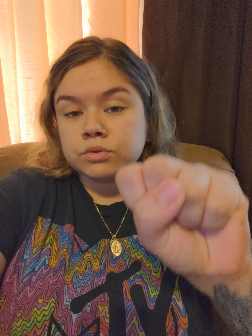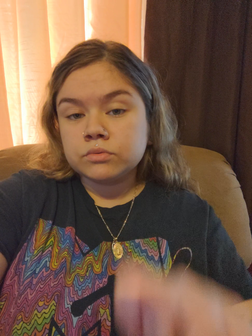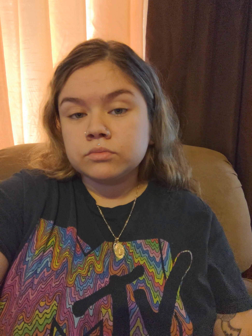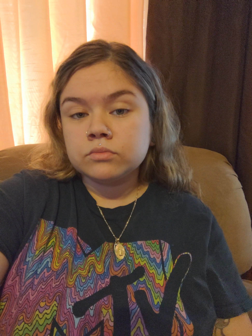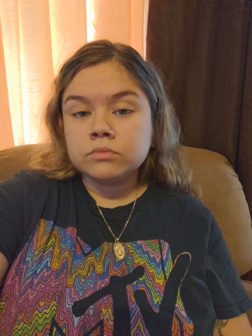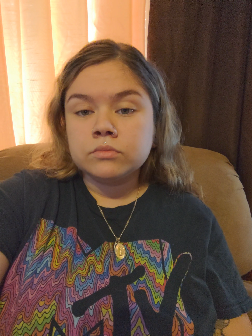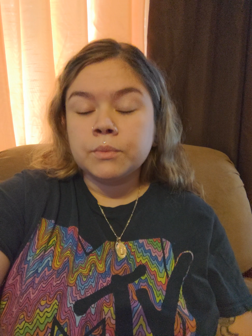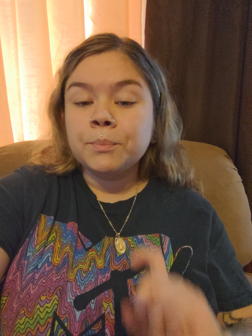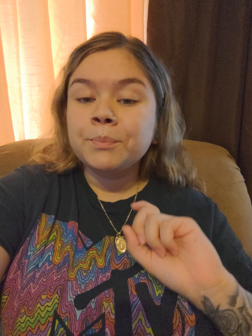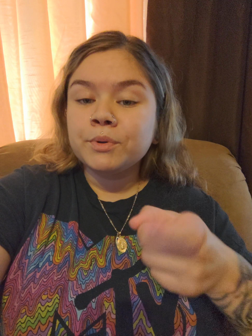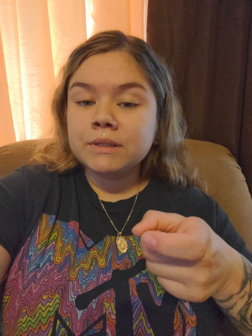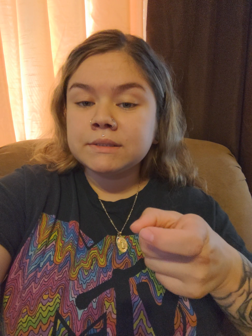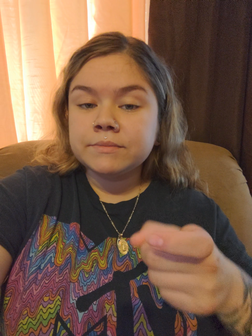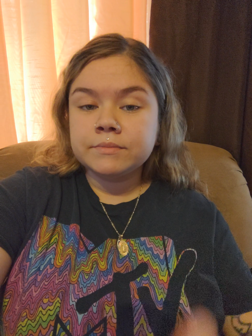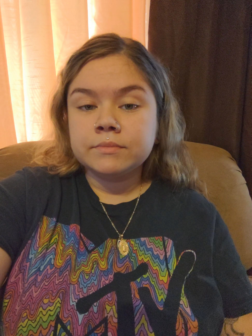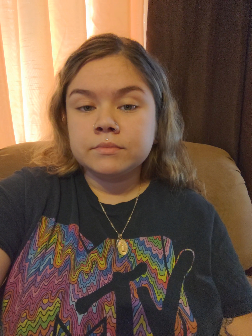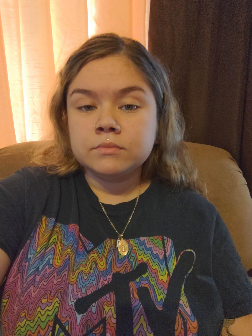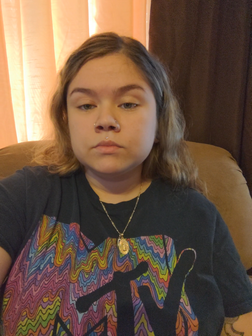present